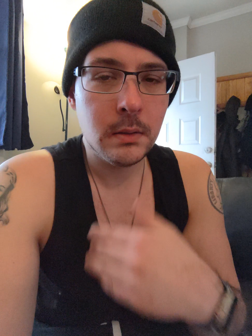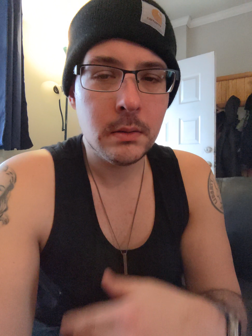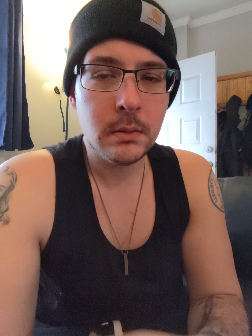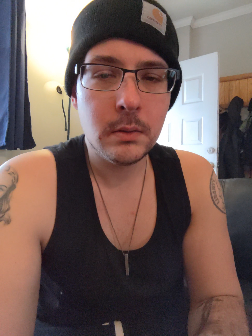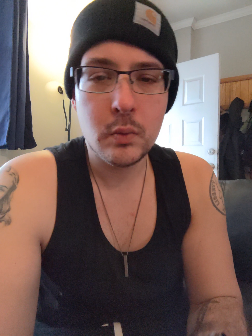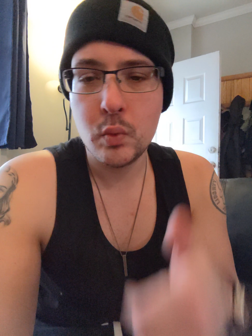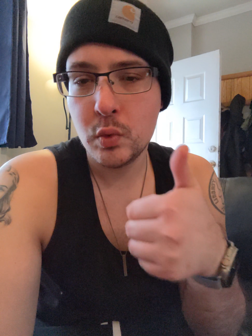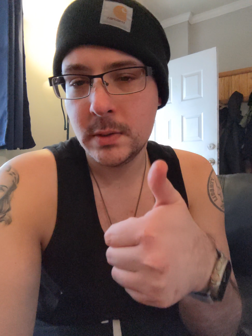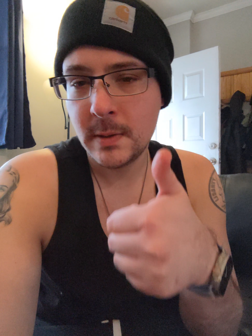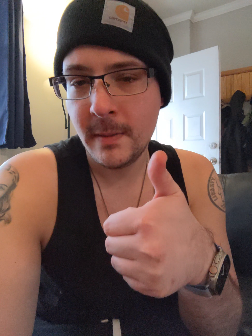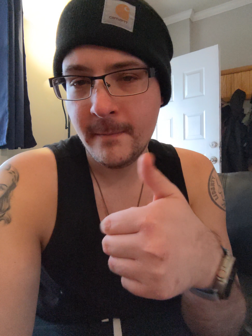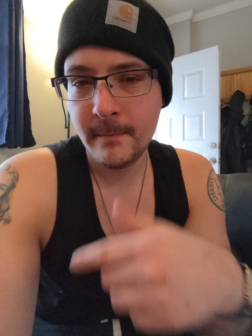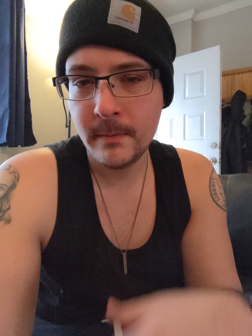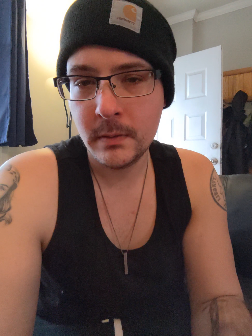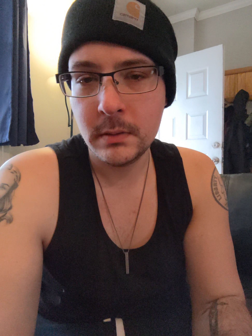yourself